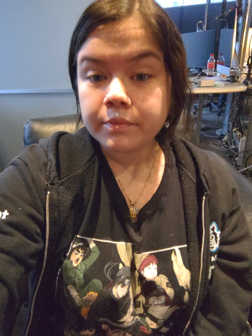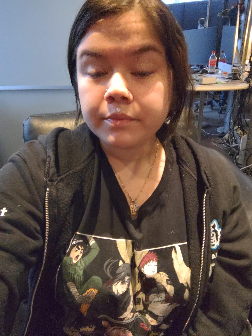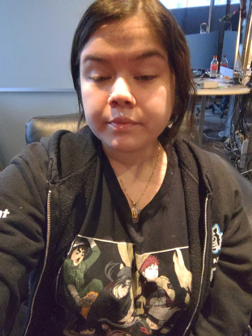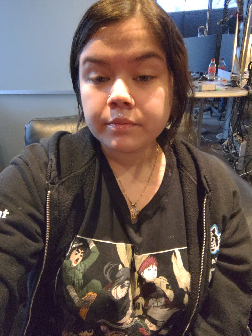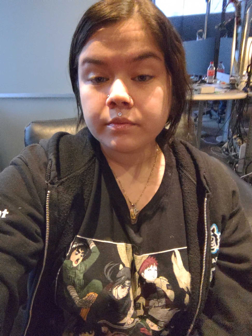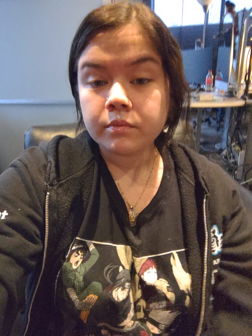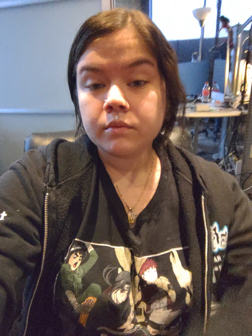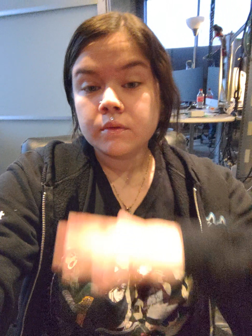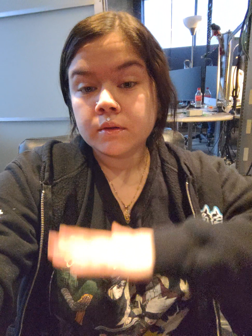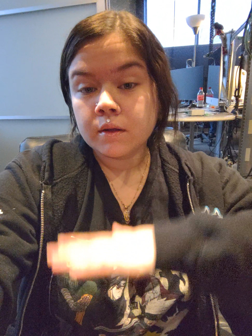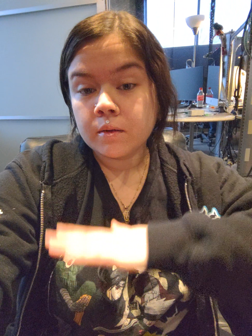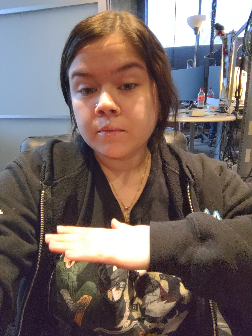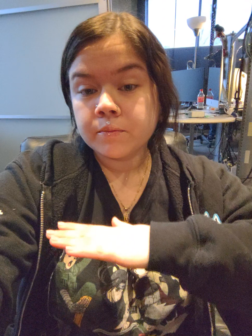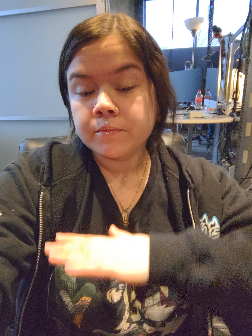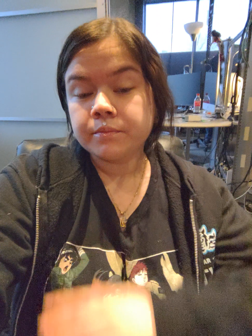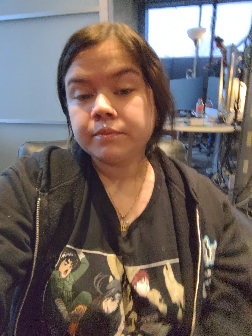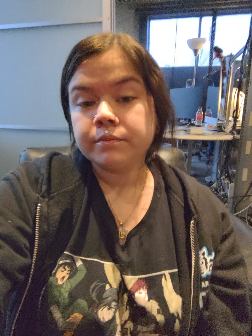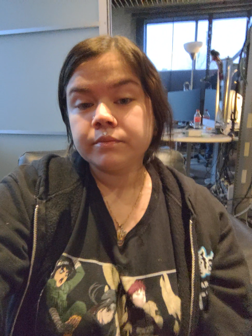table